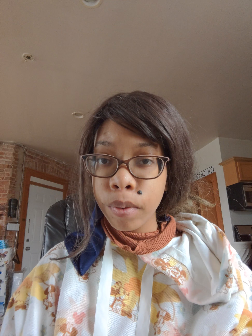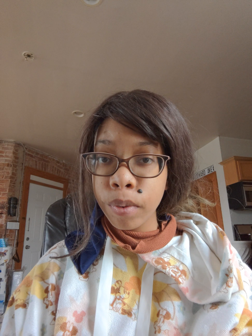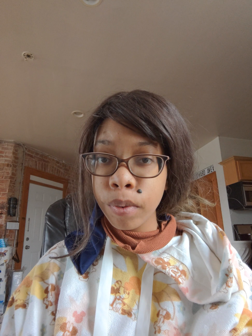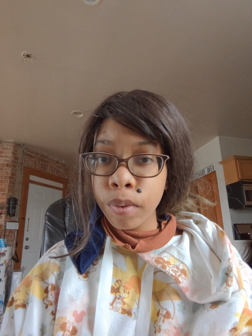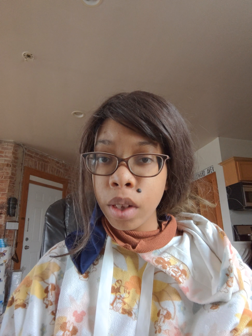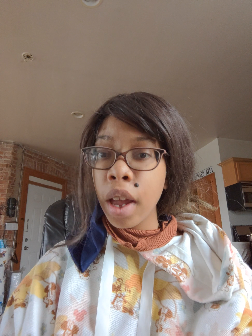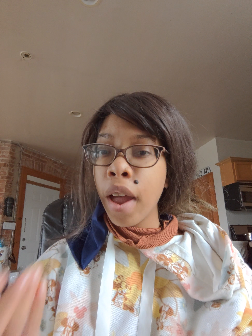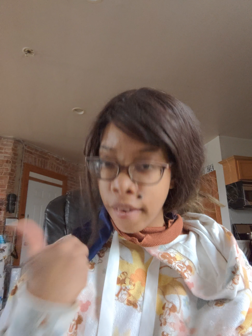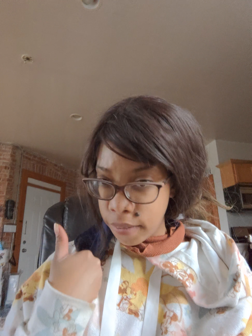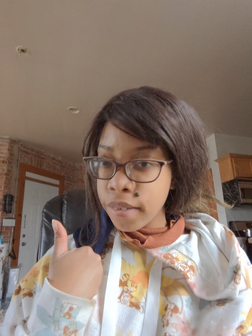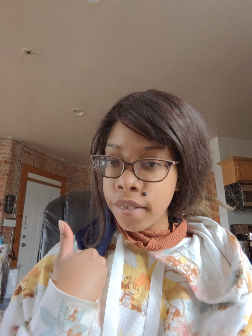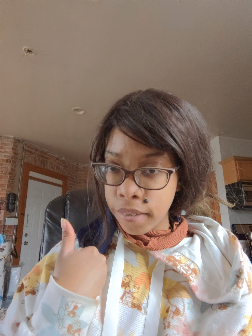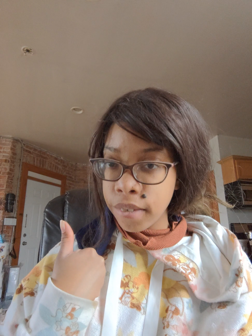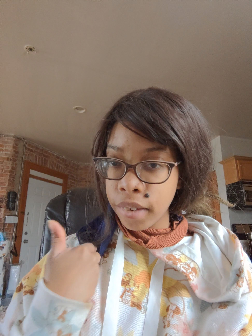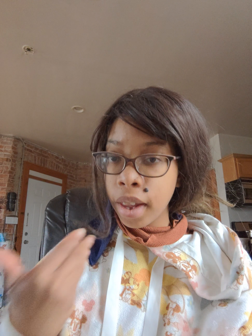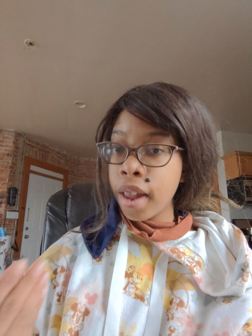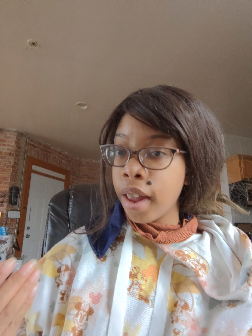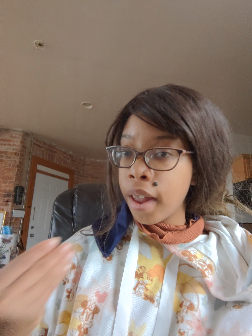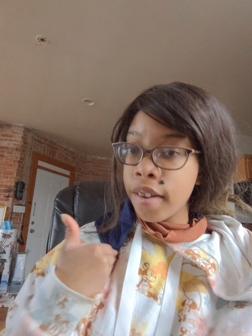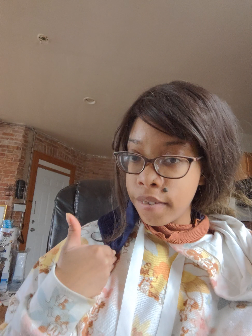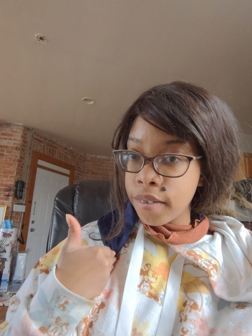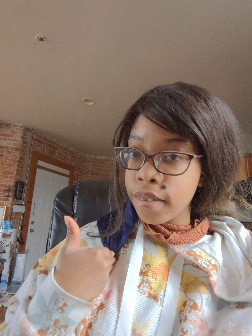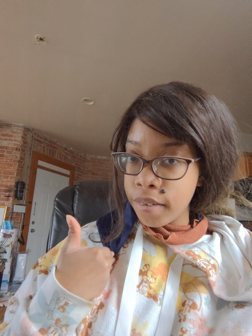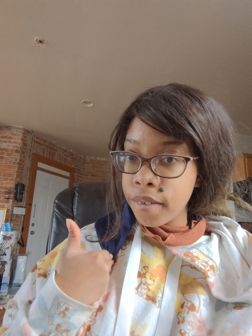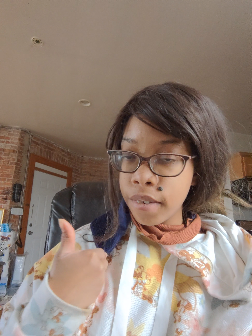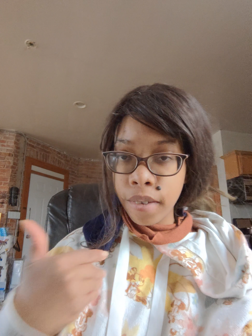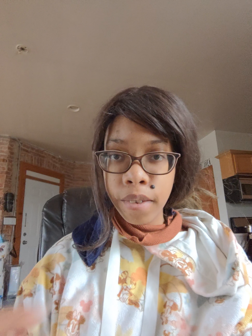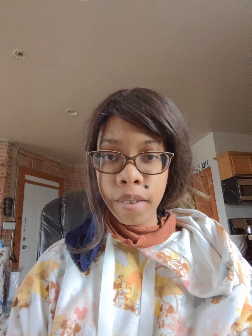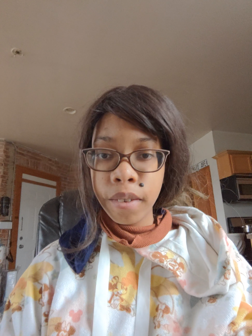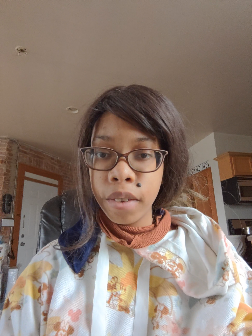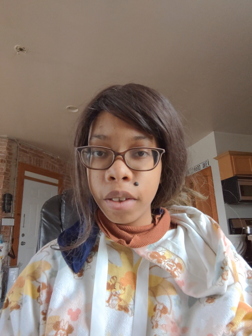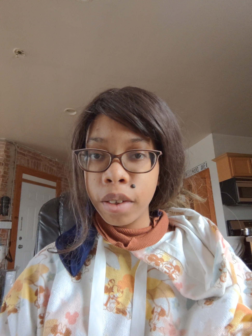have